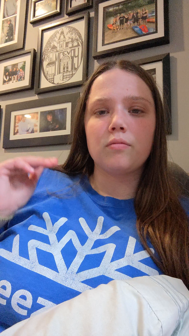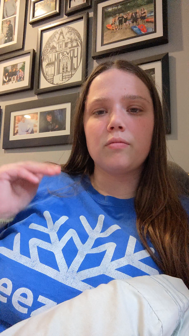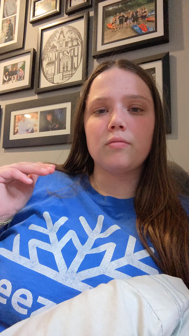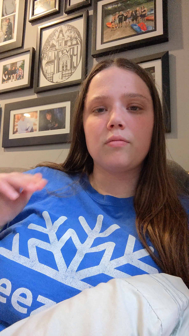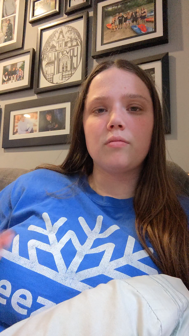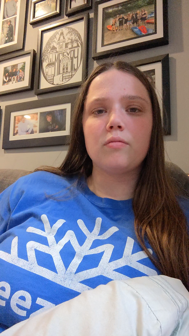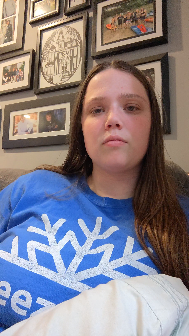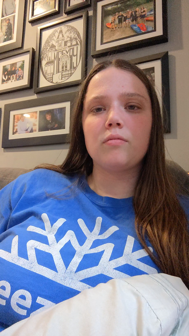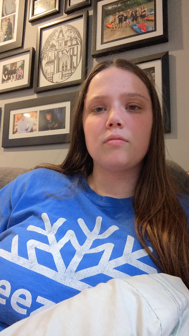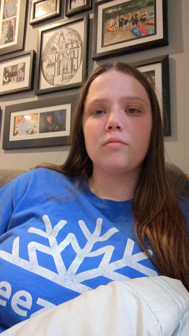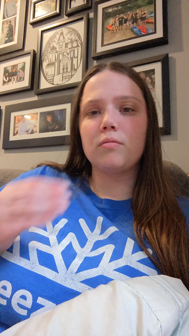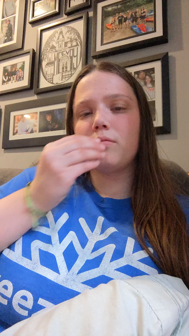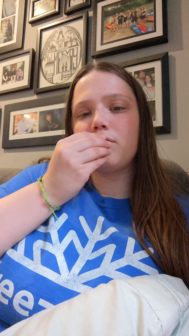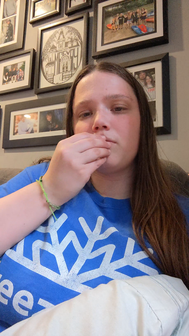eat